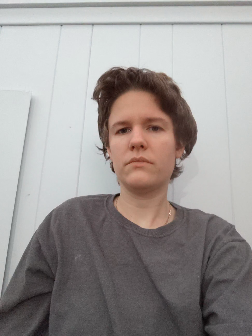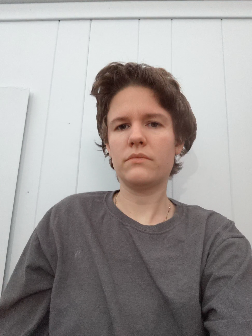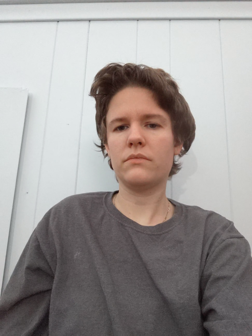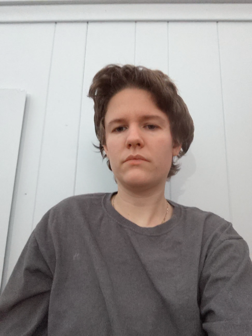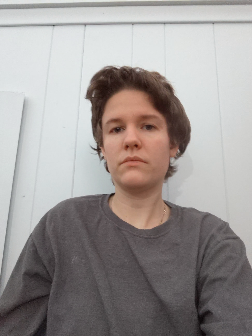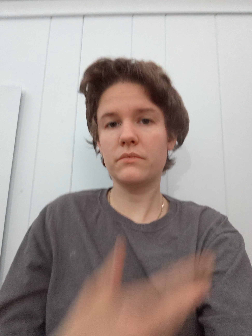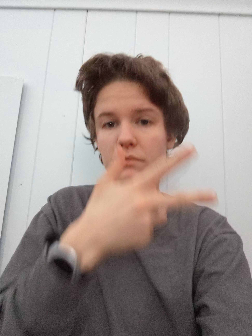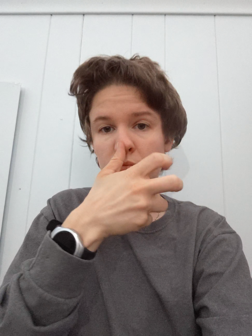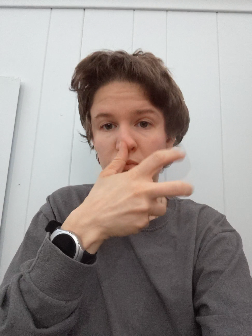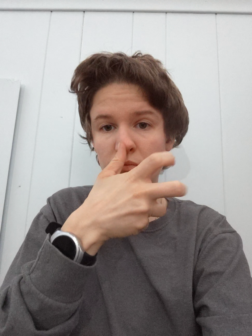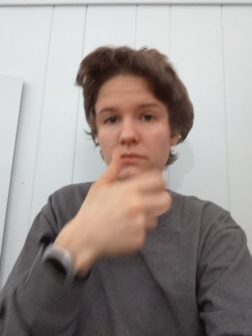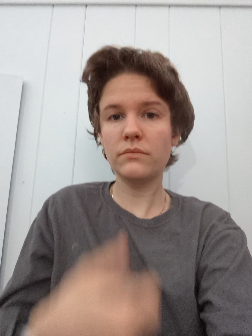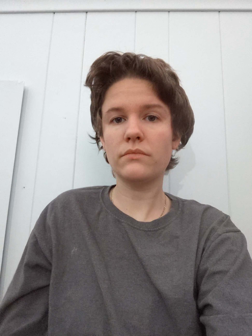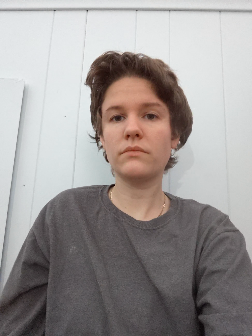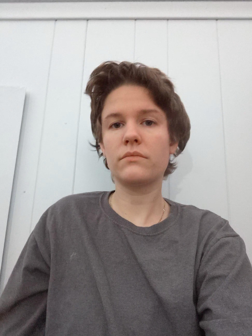bug